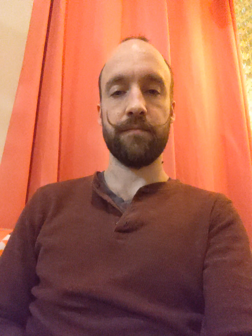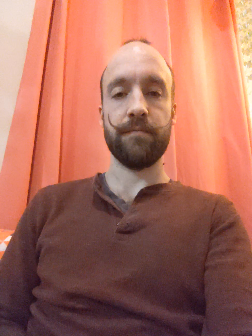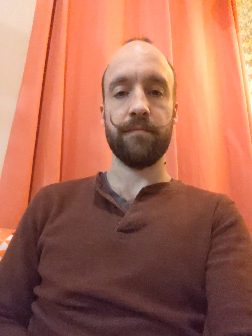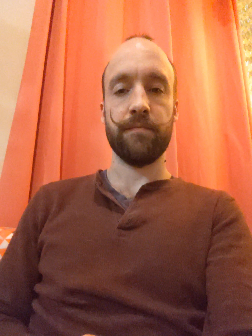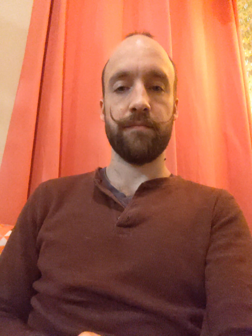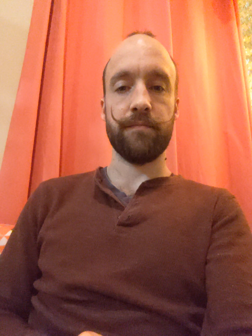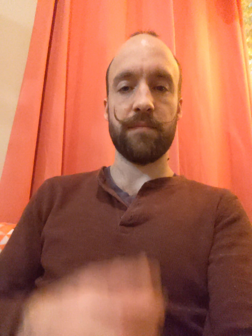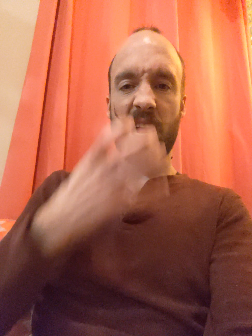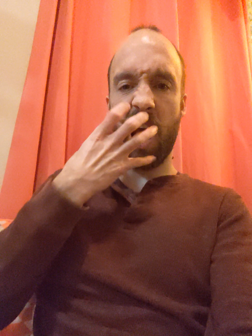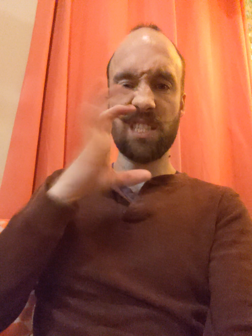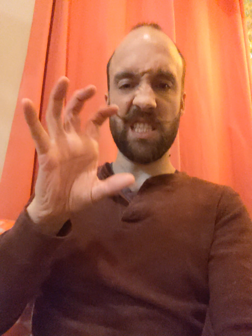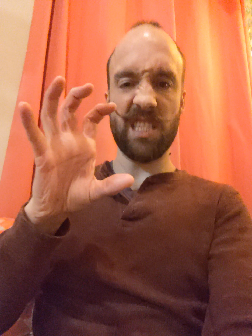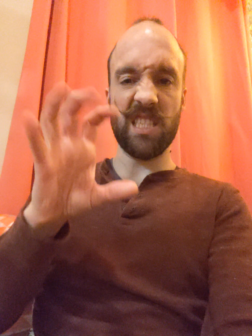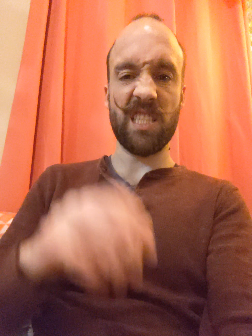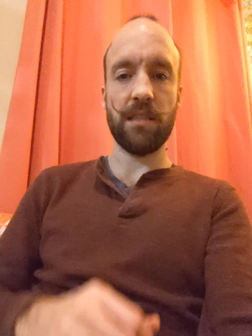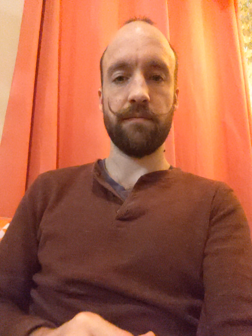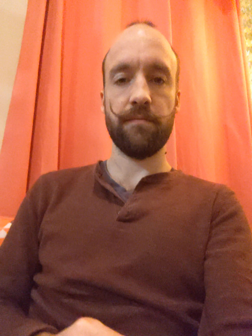hot